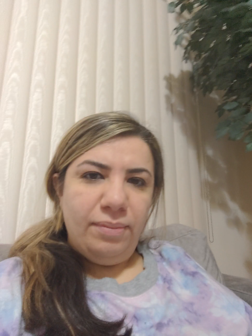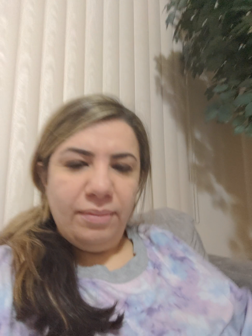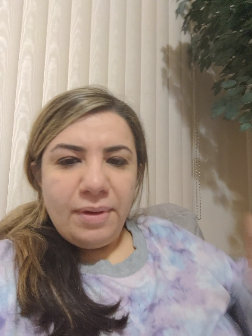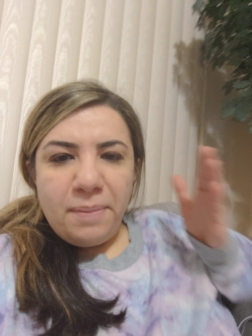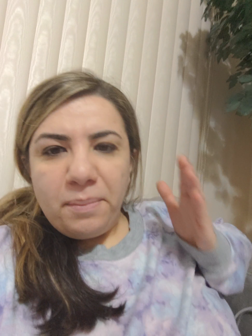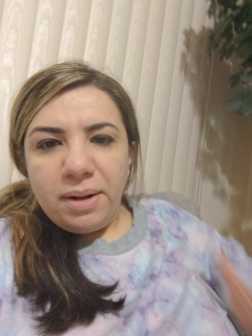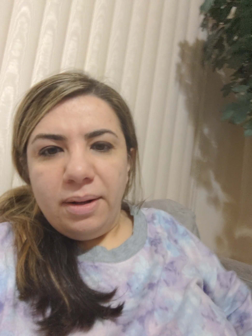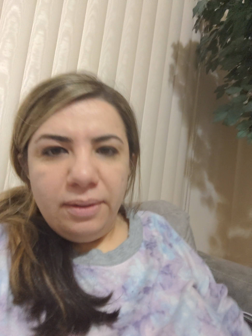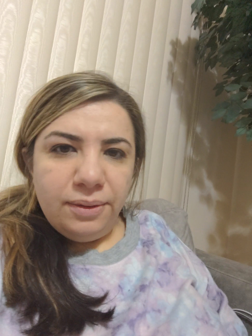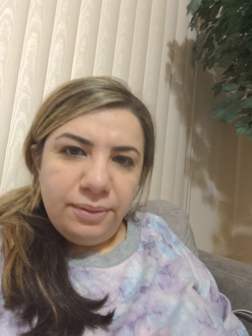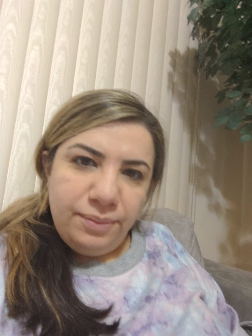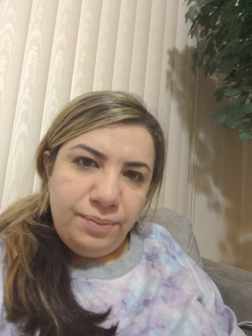beside